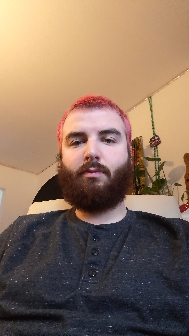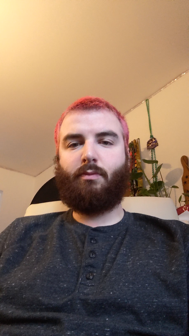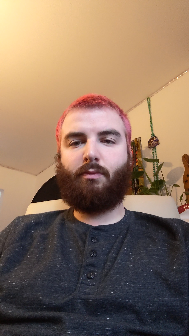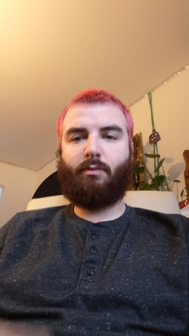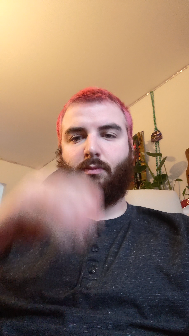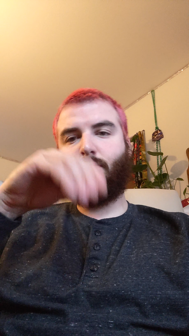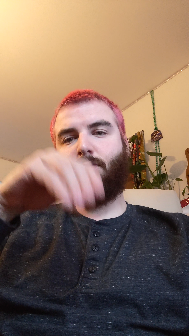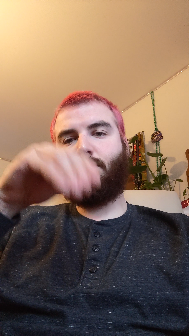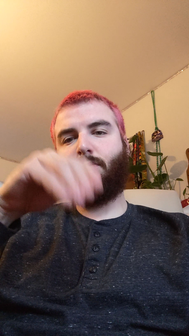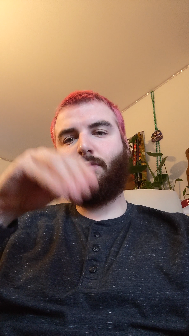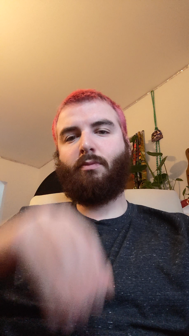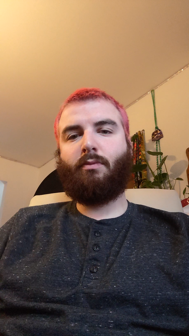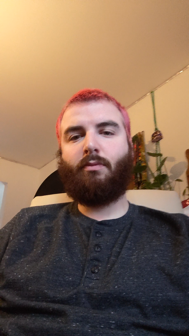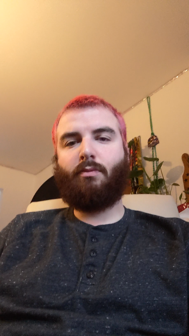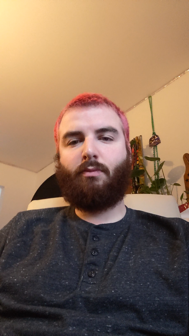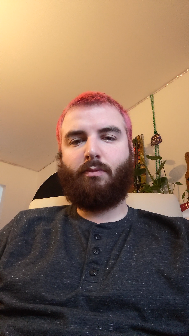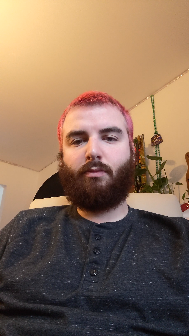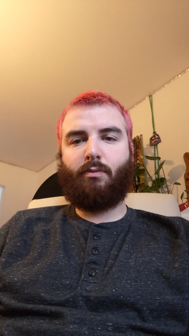inside